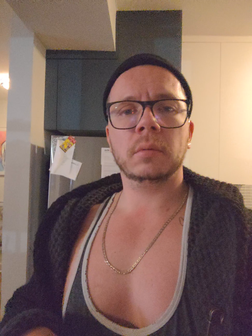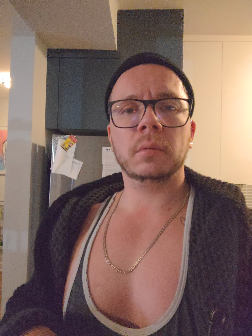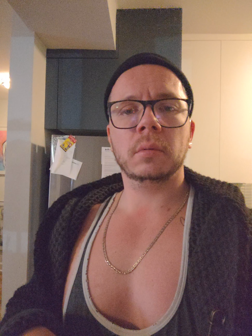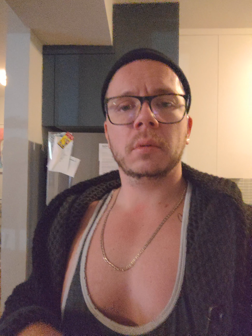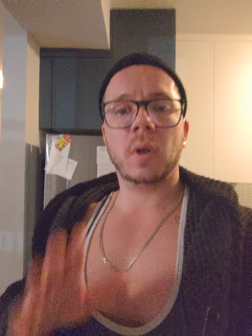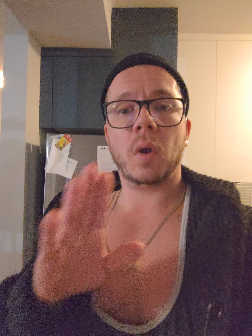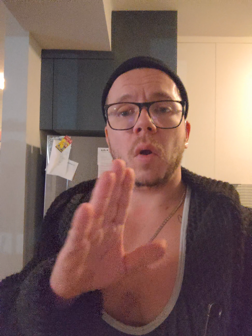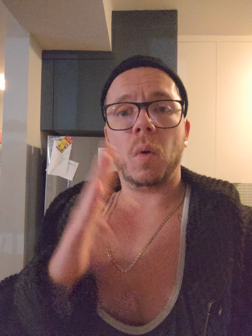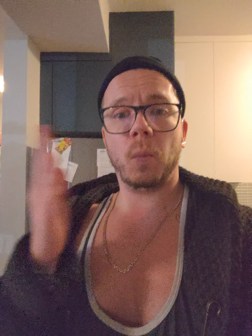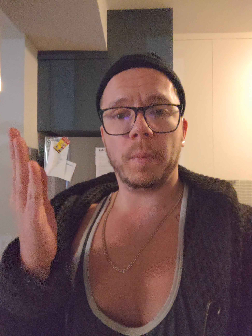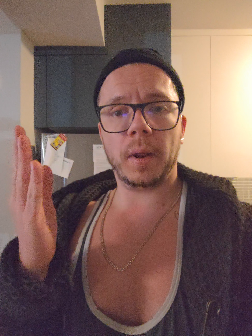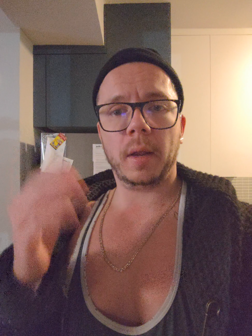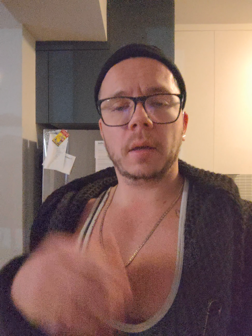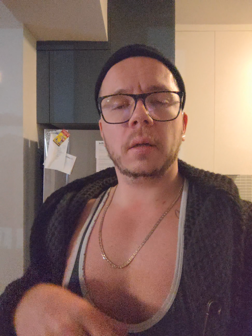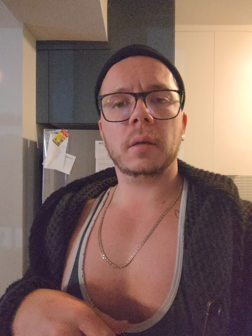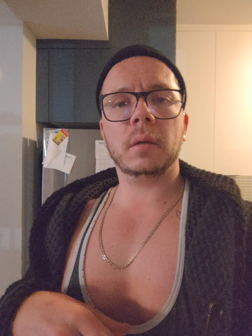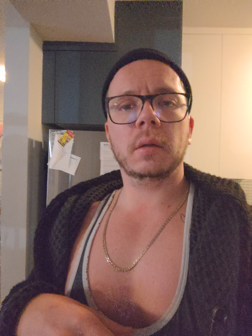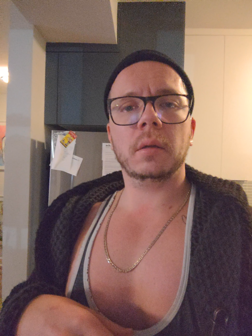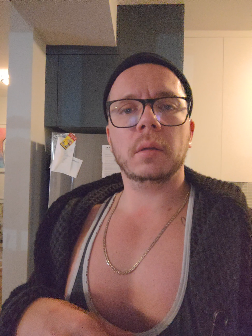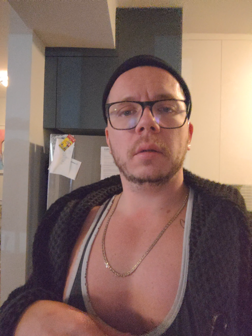open